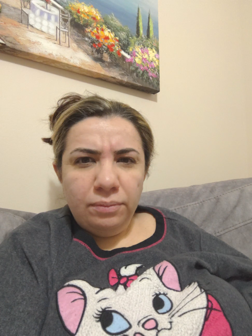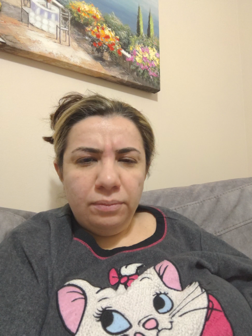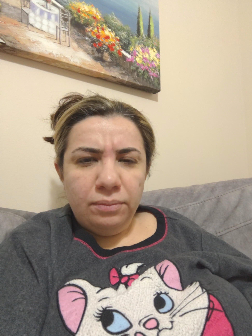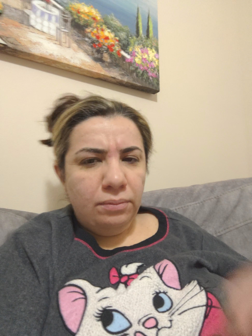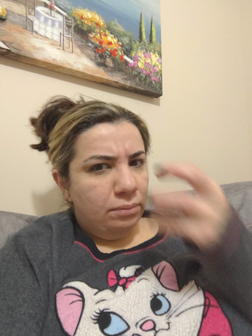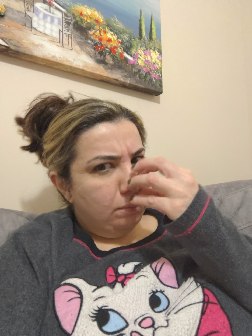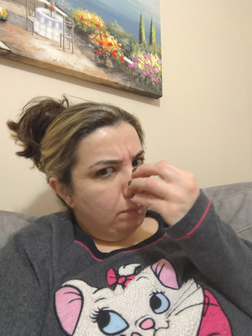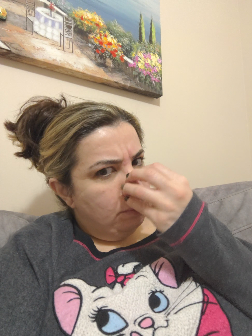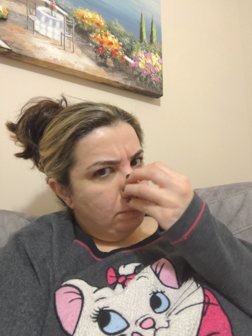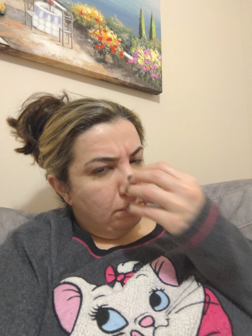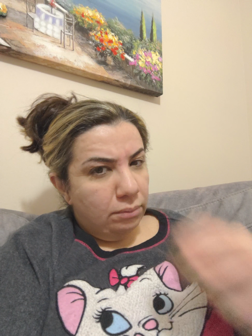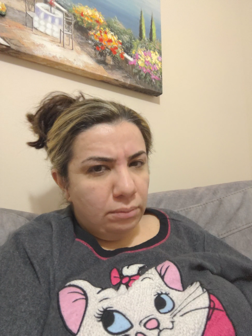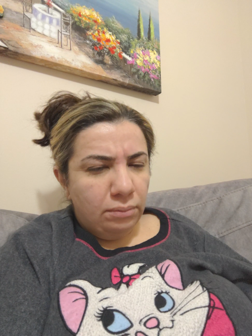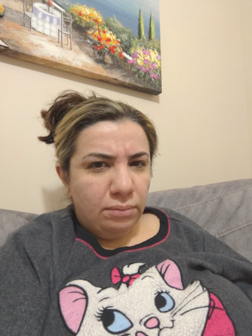clown